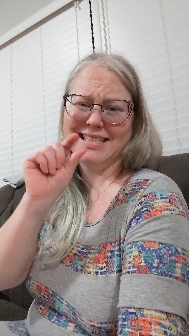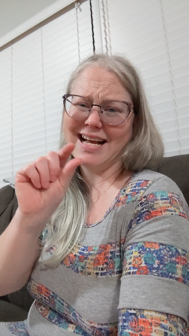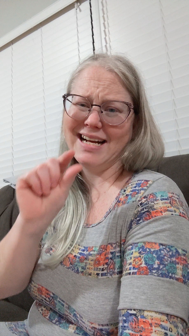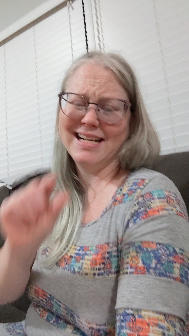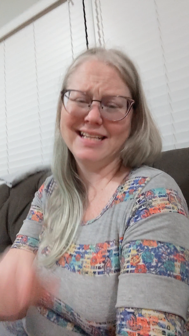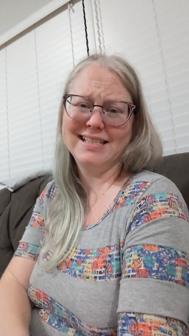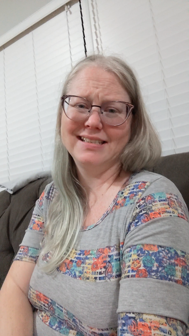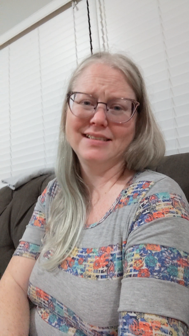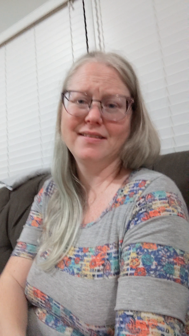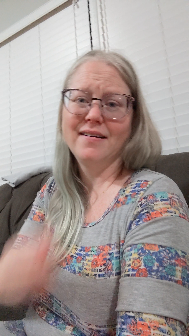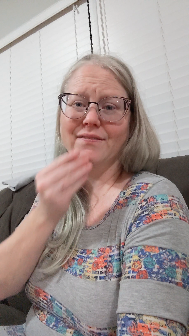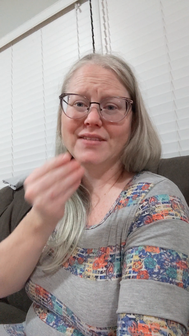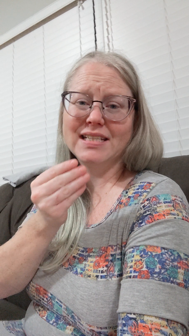feed